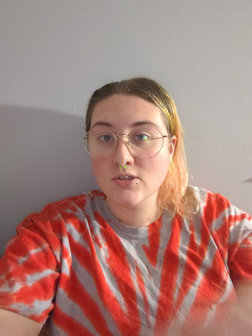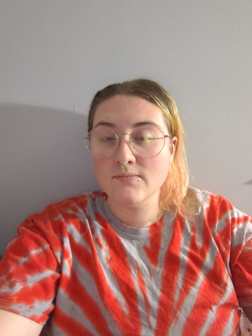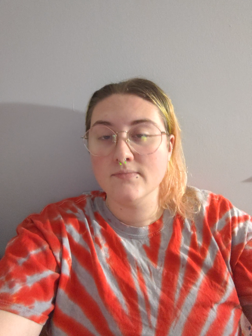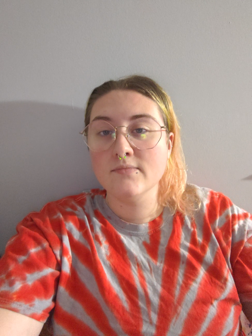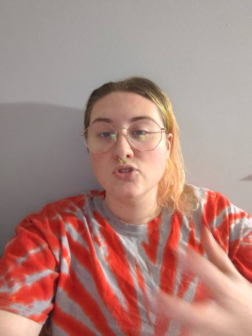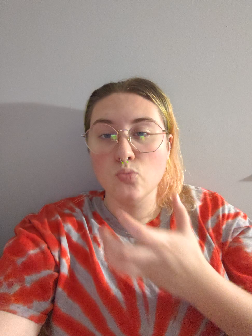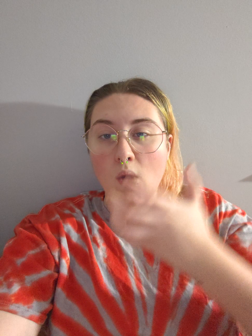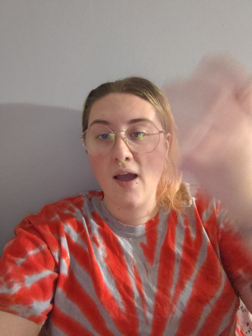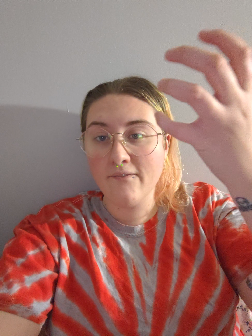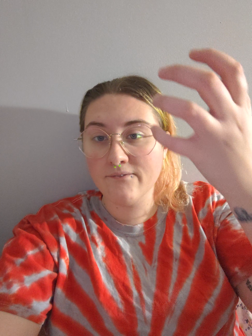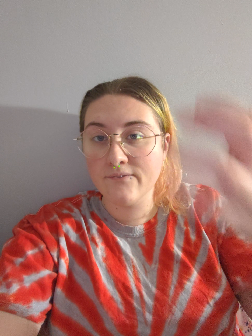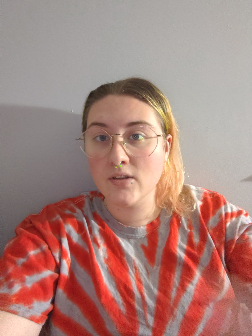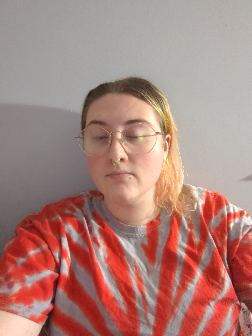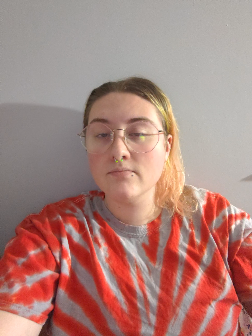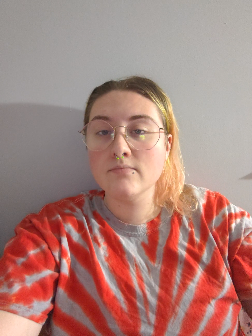giraffe